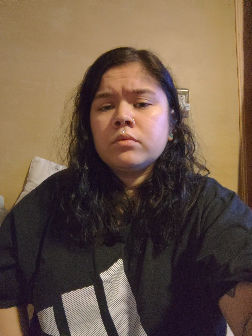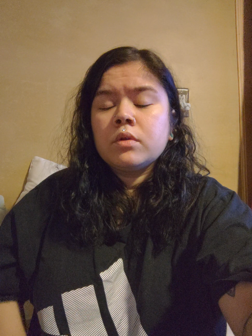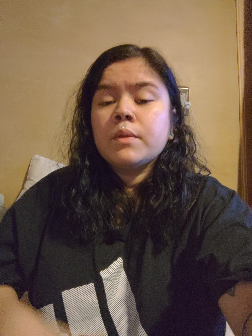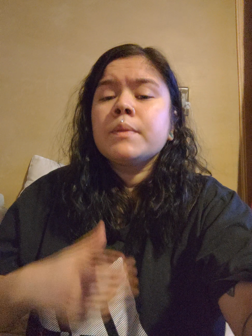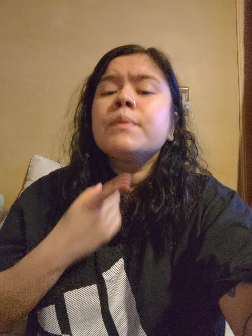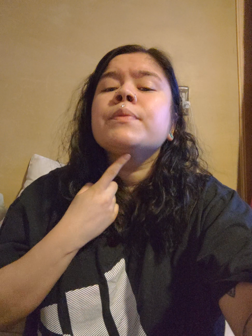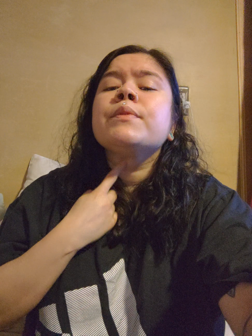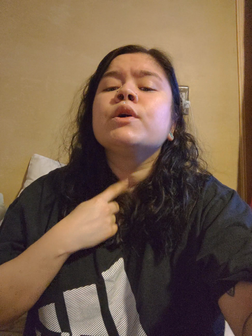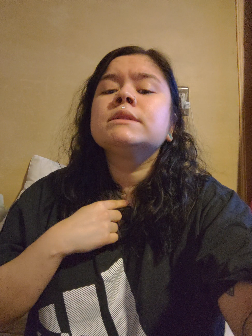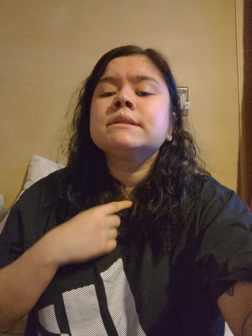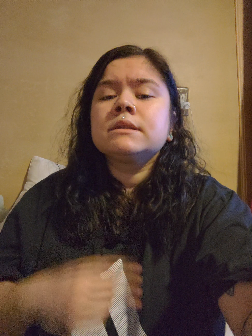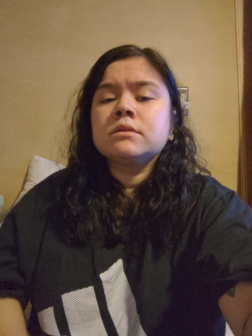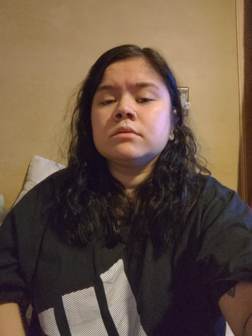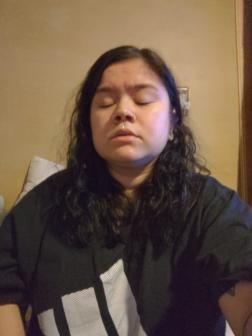thirsty